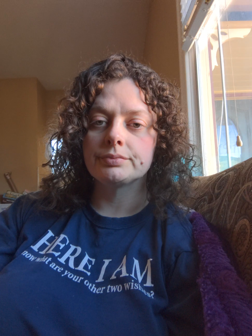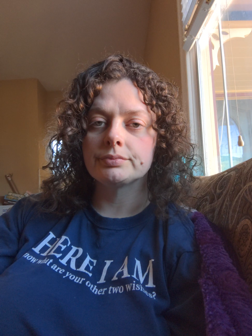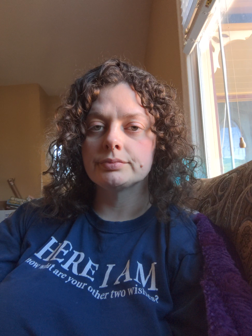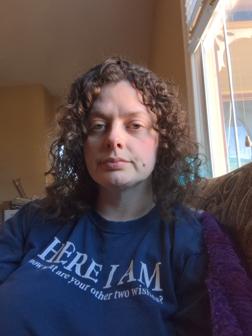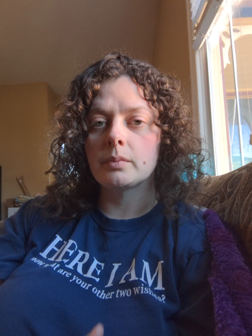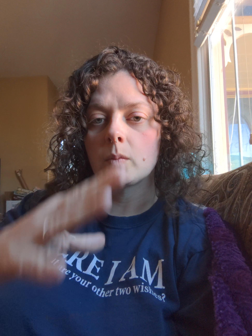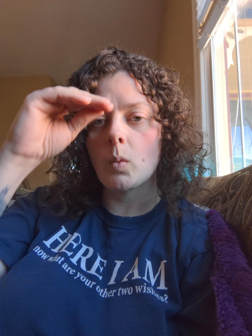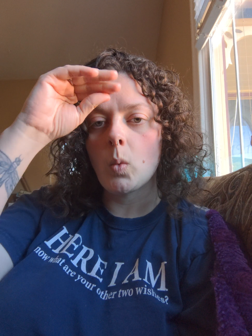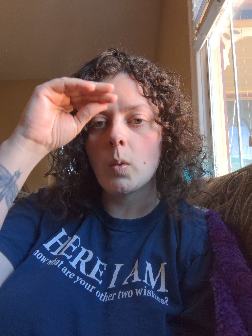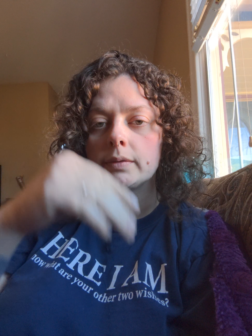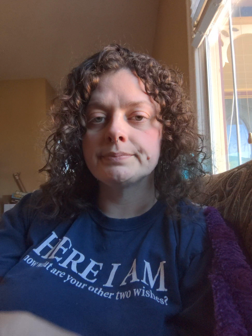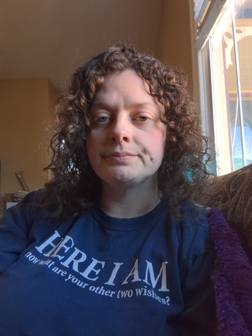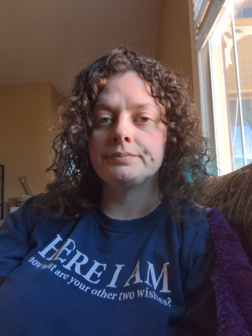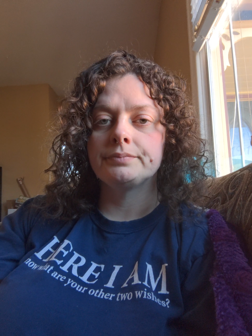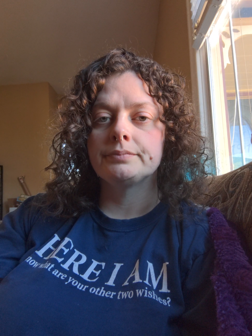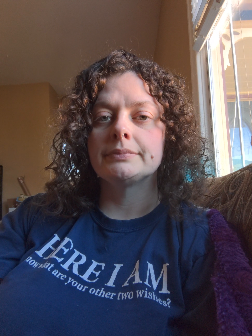boy